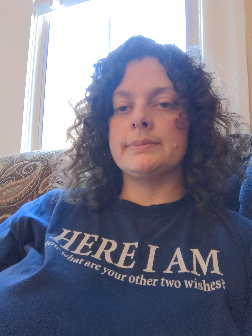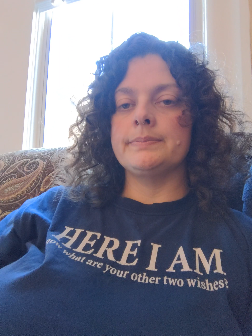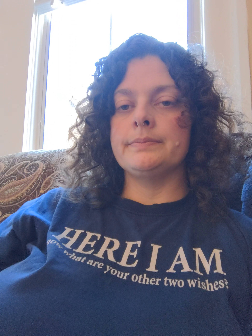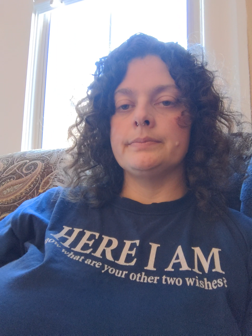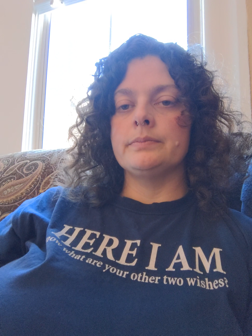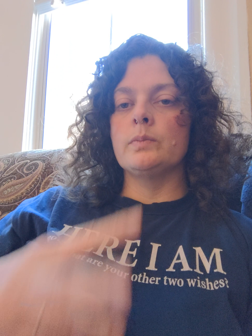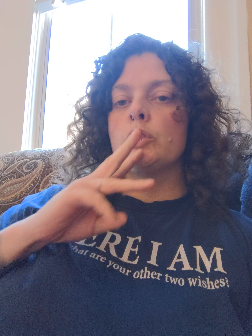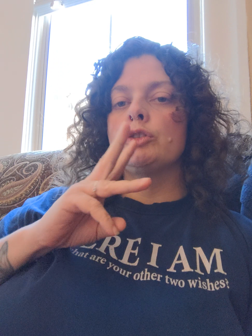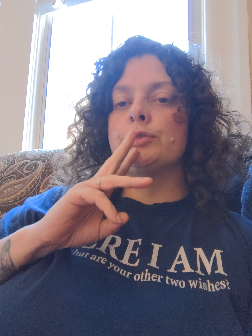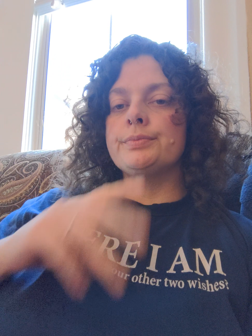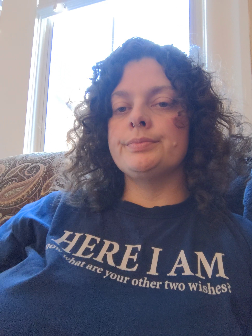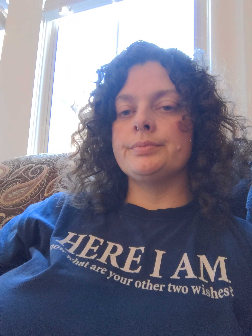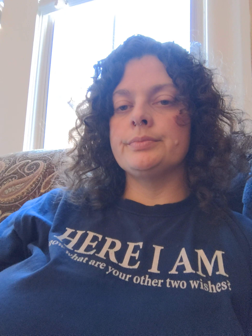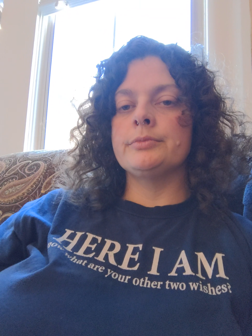water